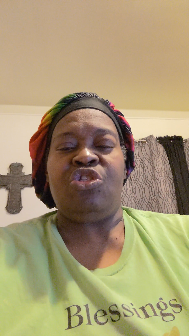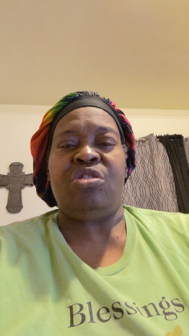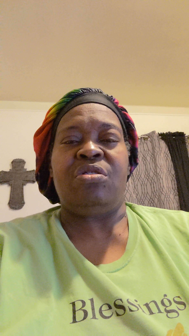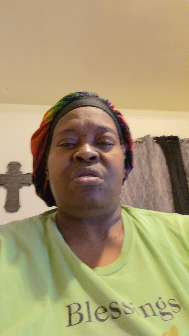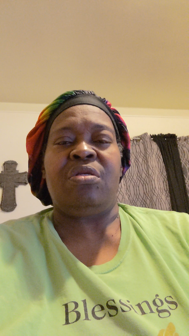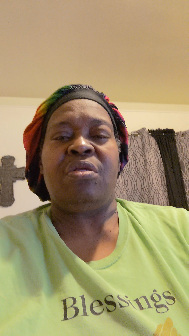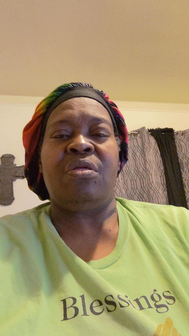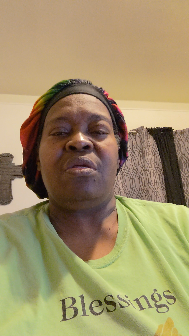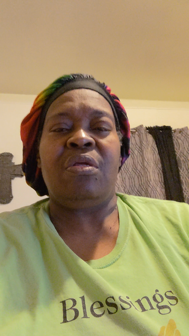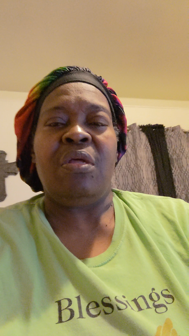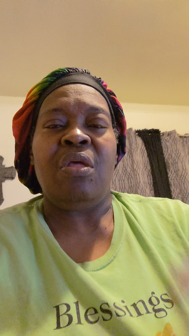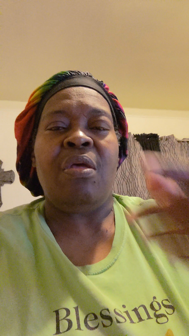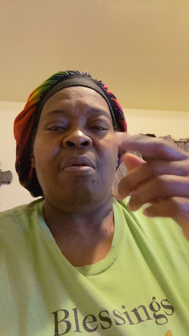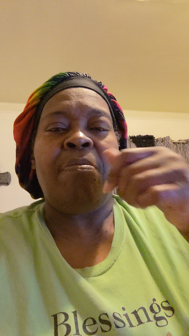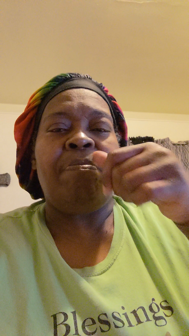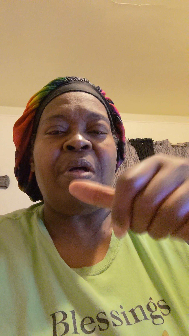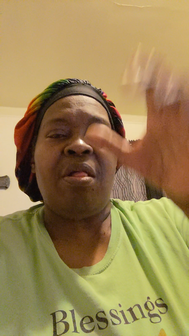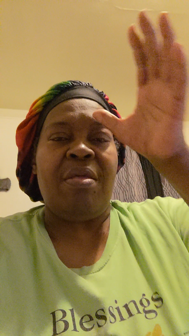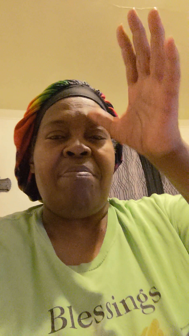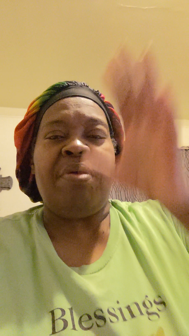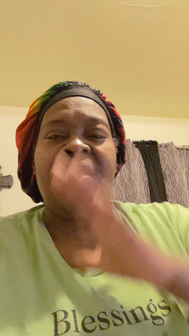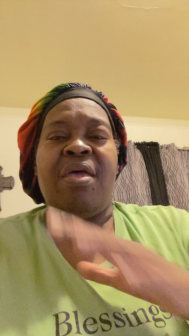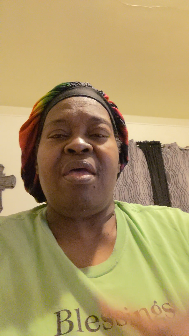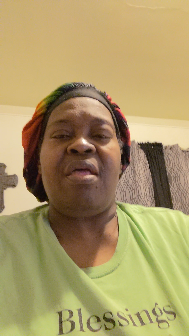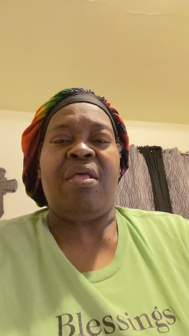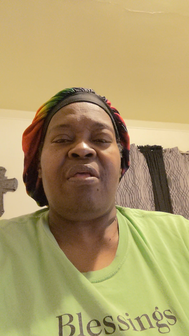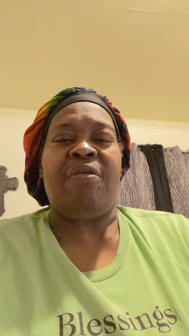mailman